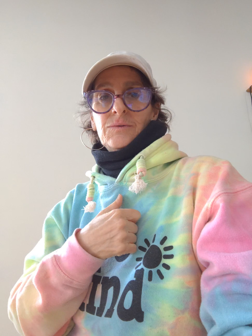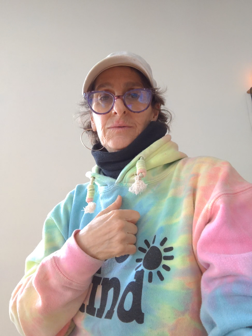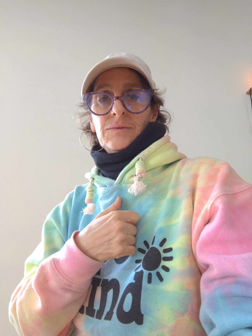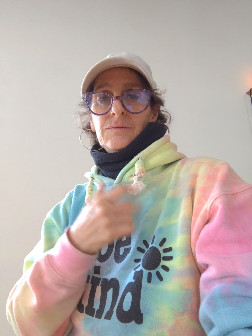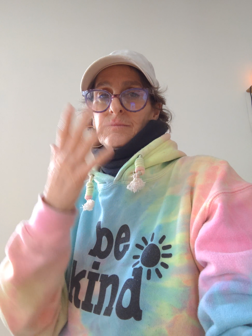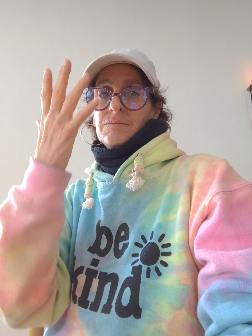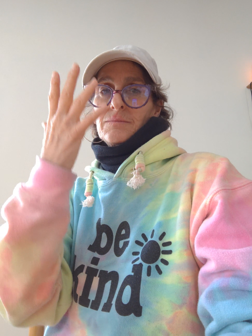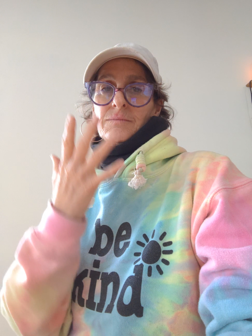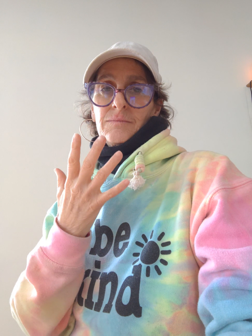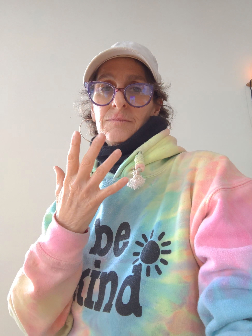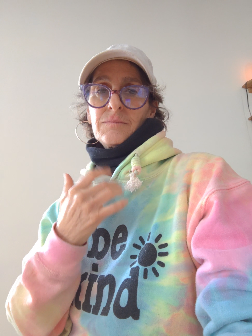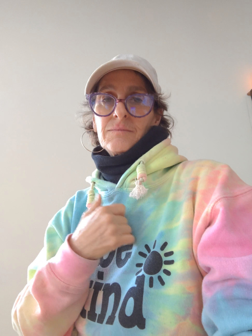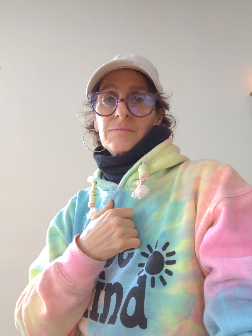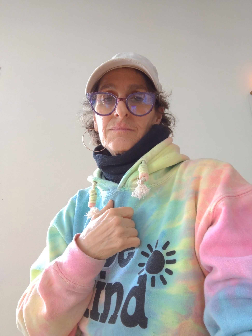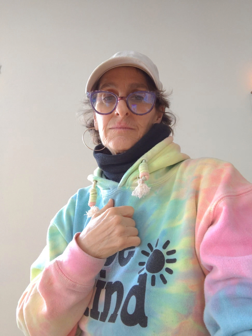sad